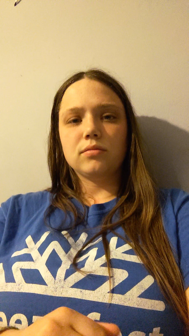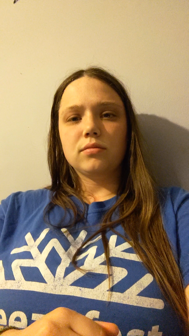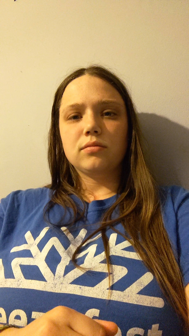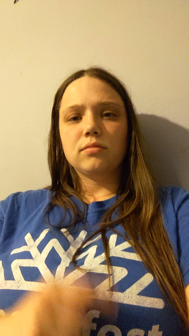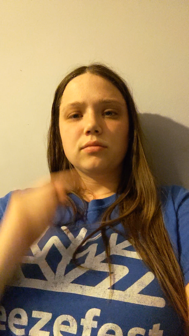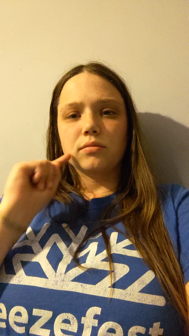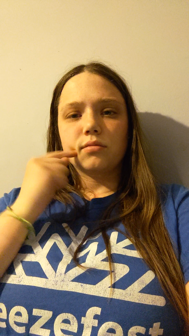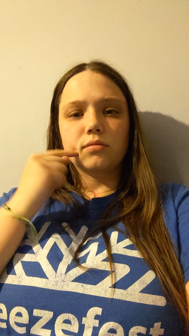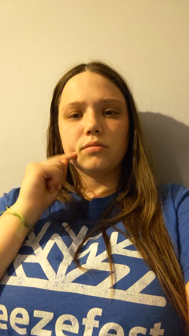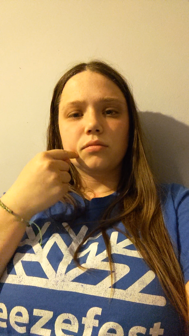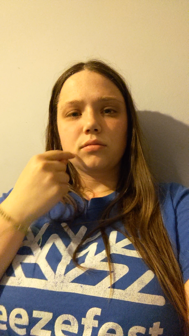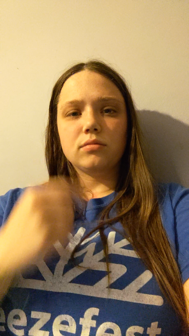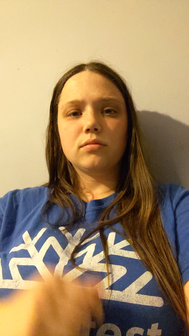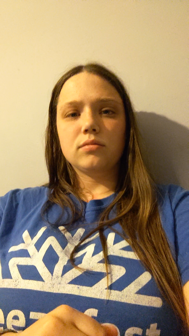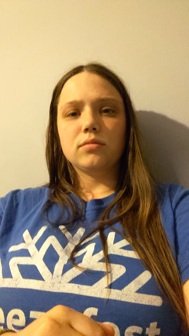candy